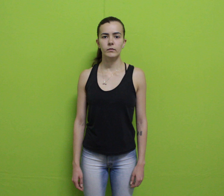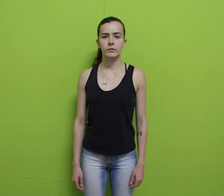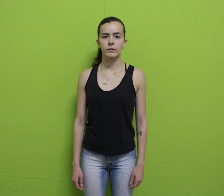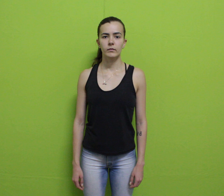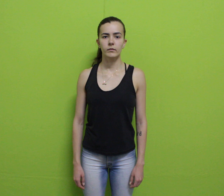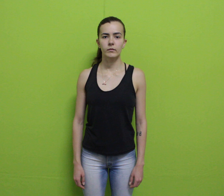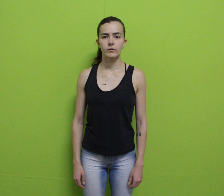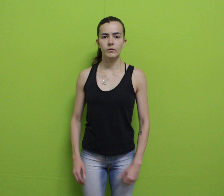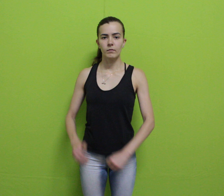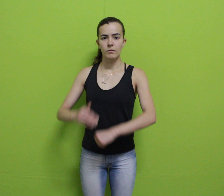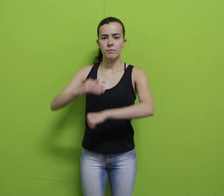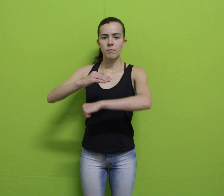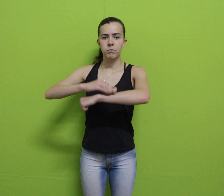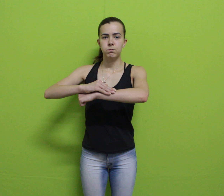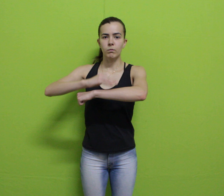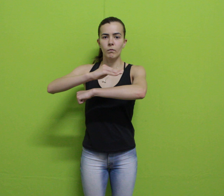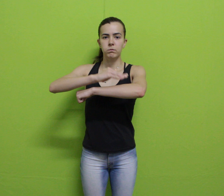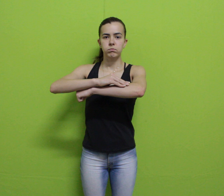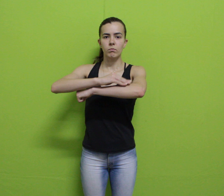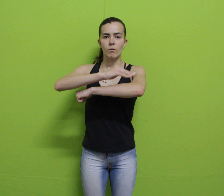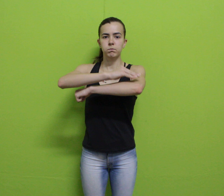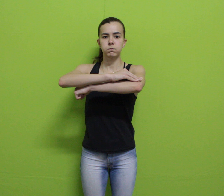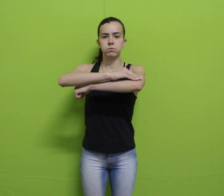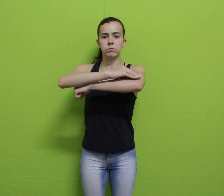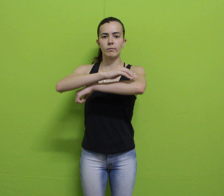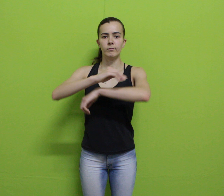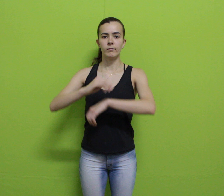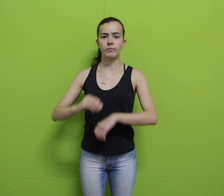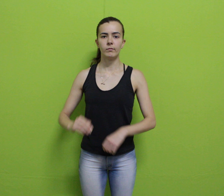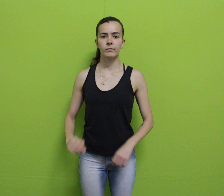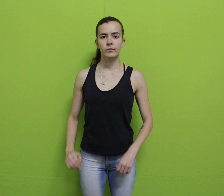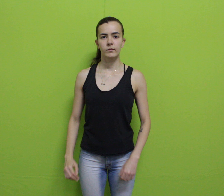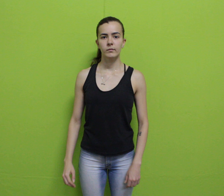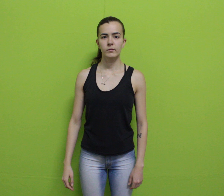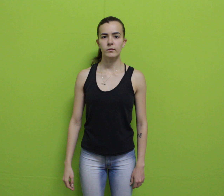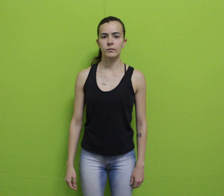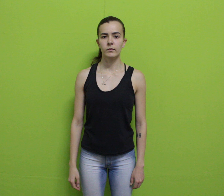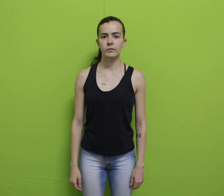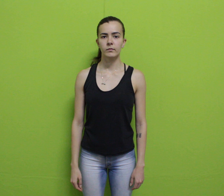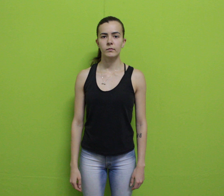sapo